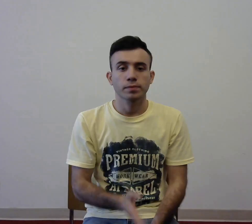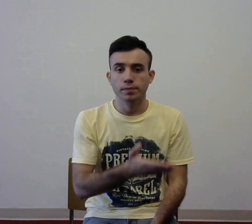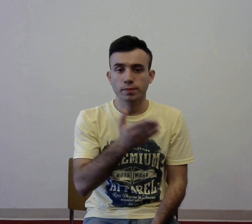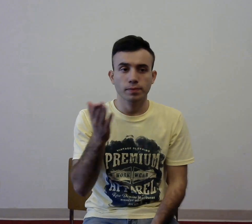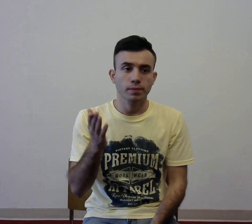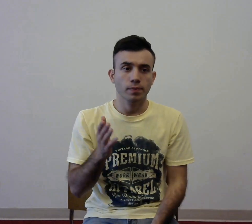siz